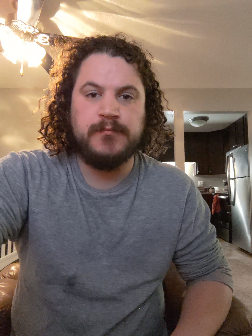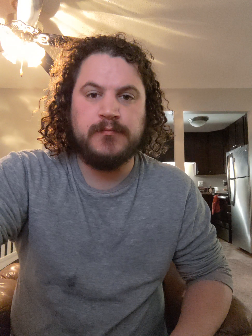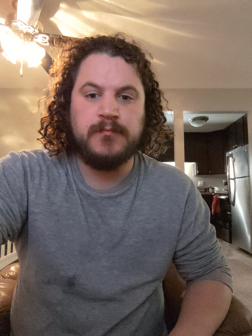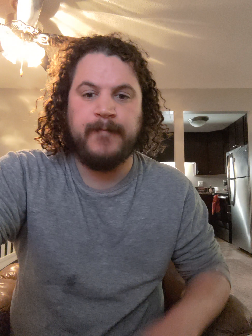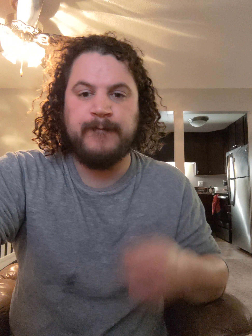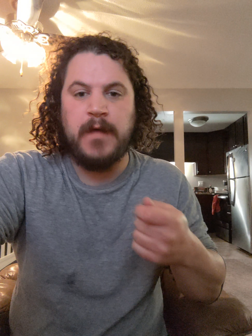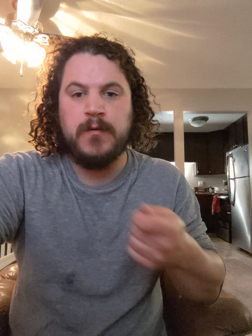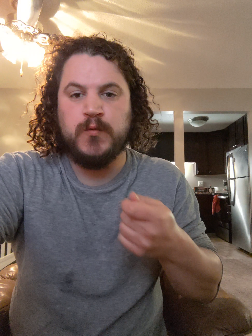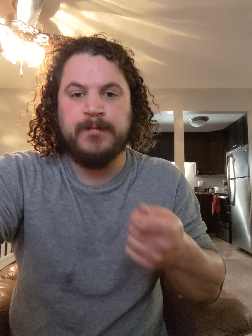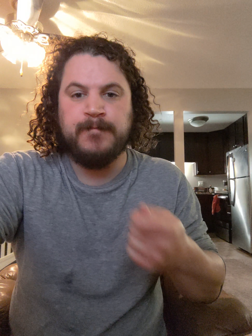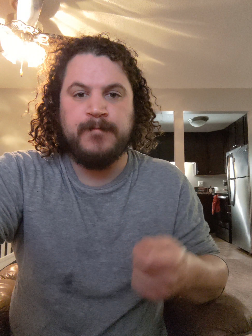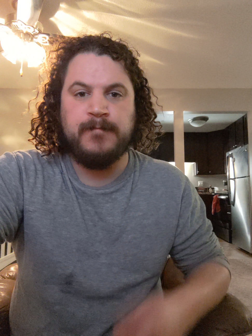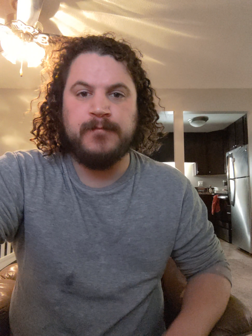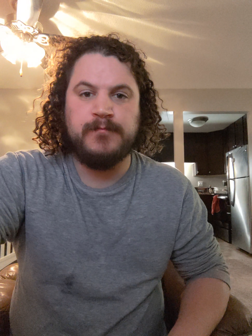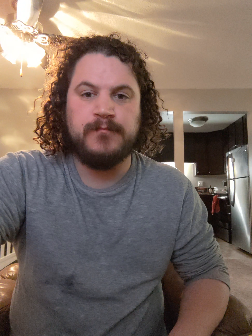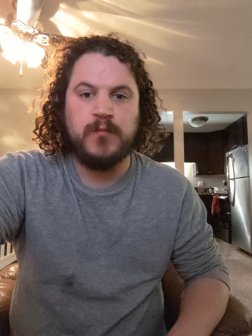vacuum